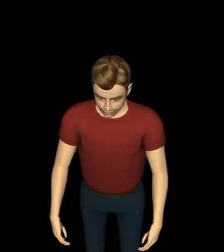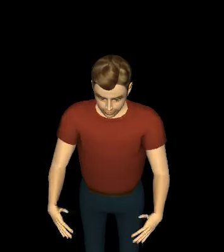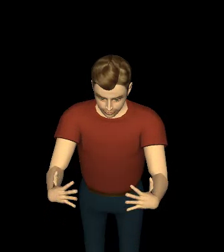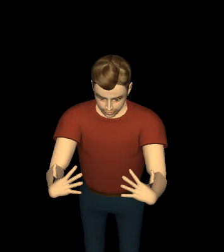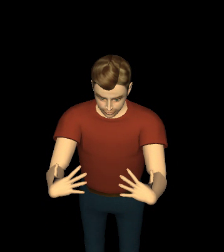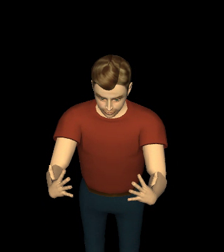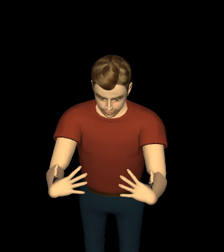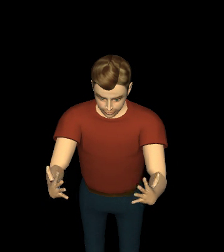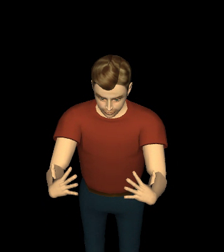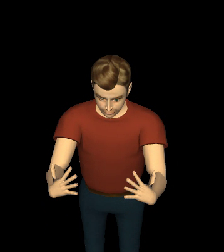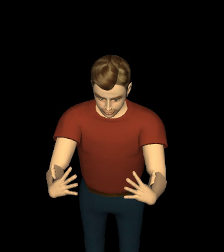هواء